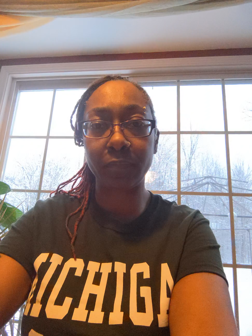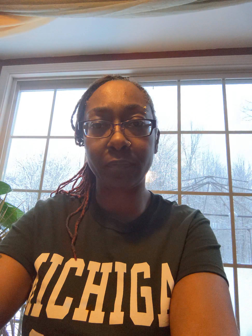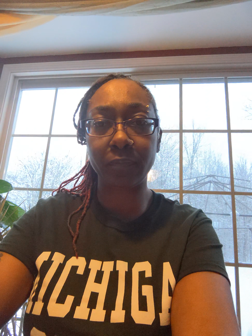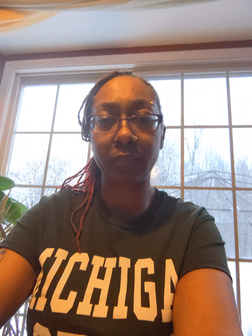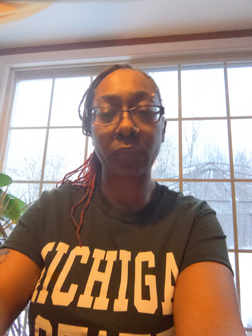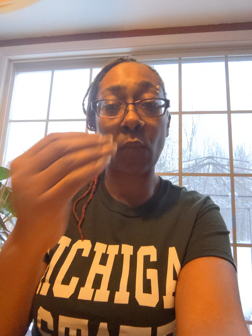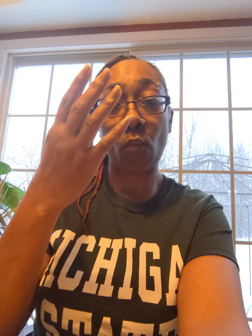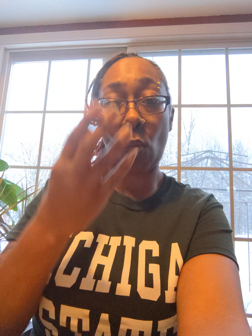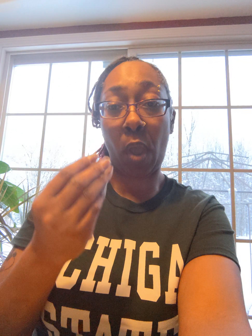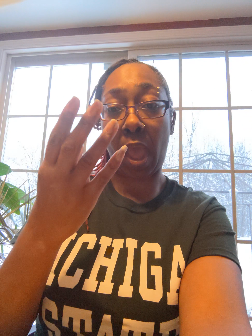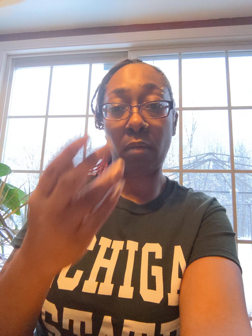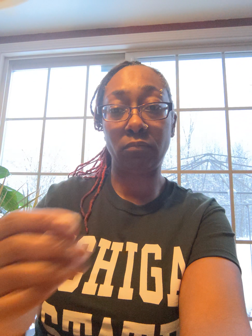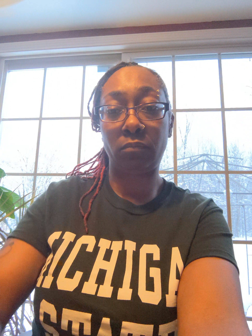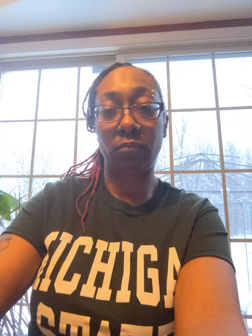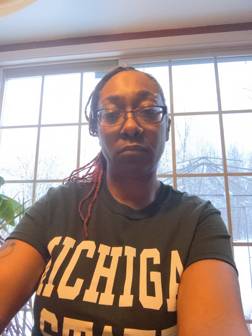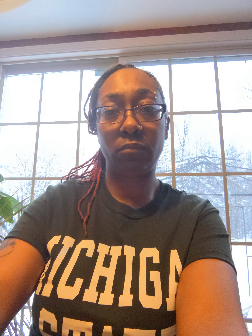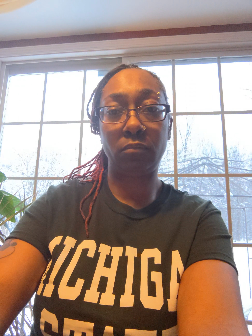wet